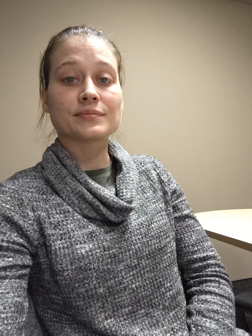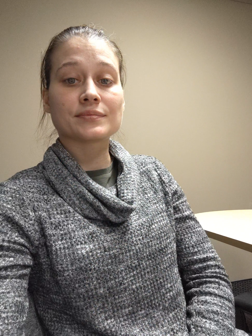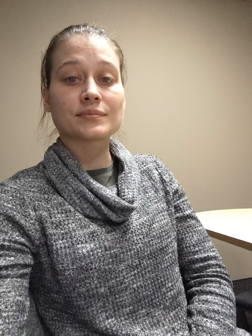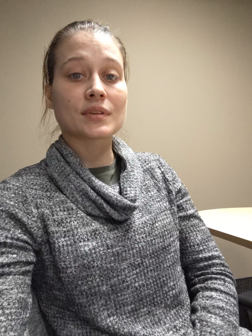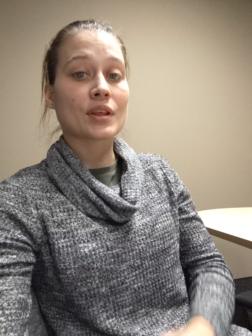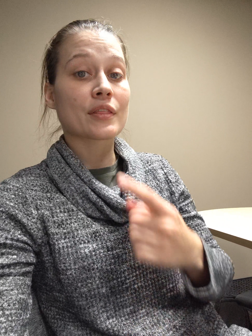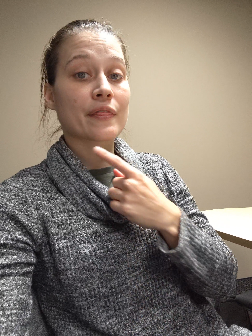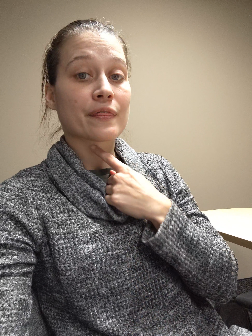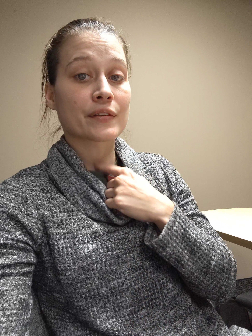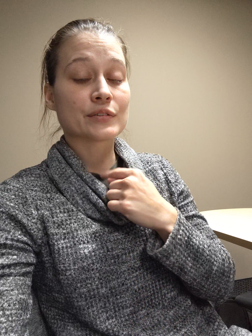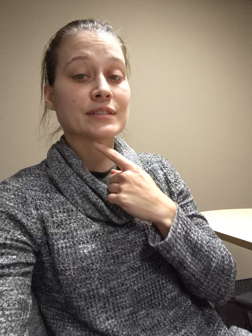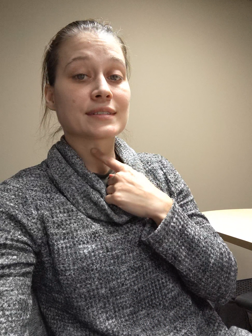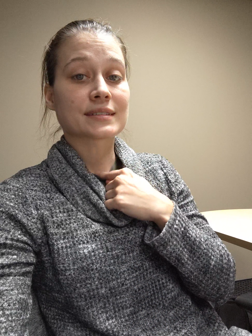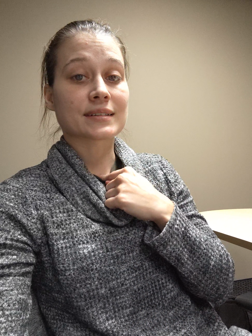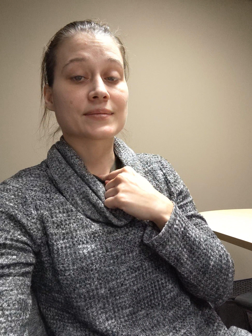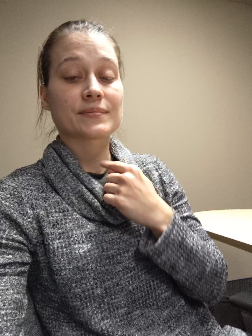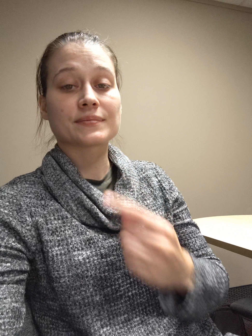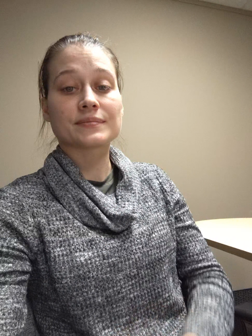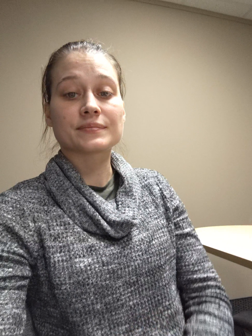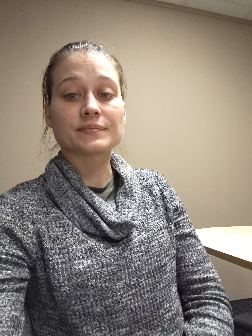thirsty